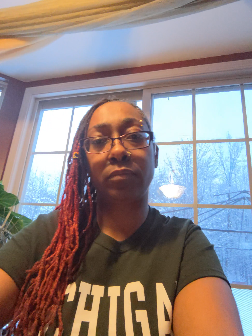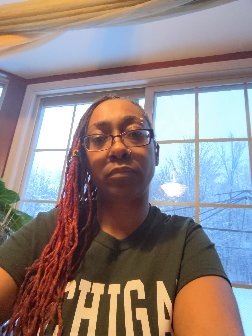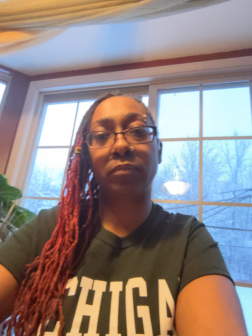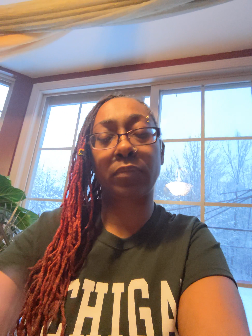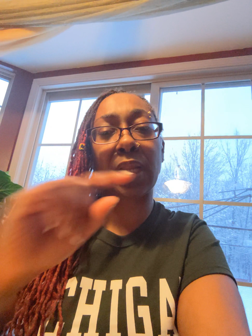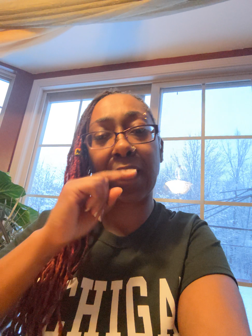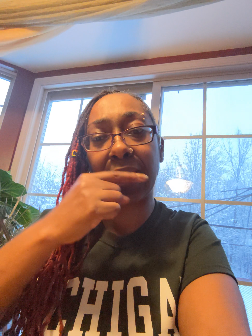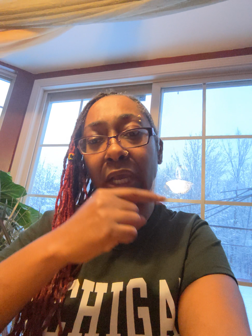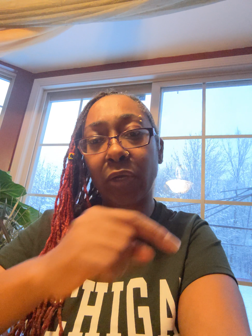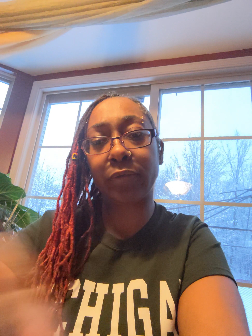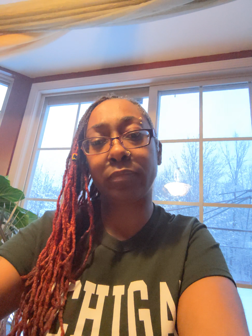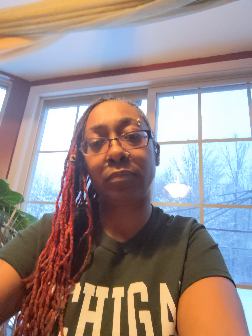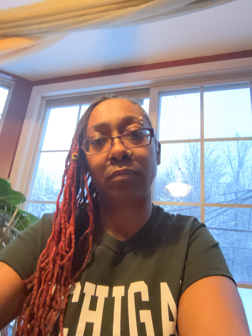carrot